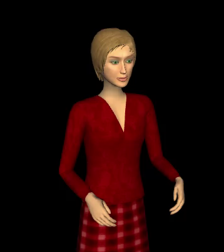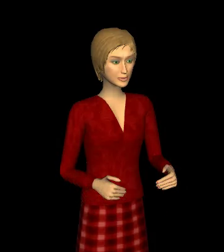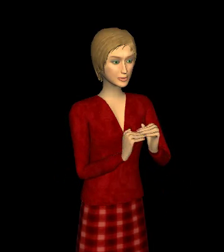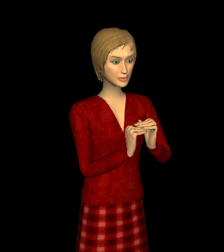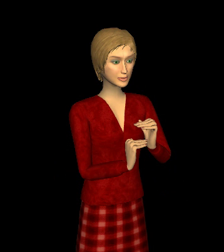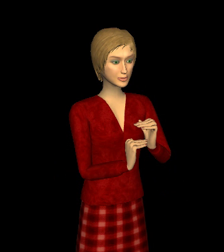تحت